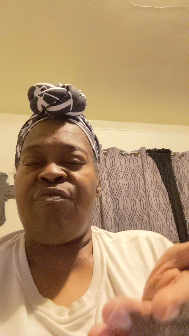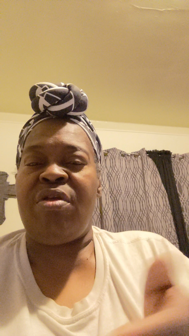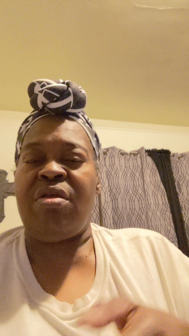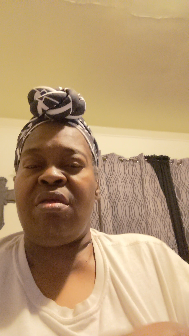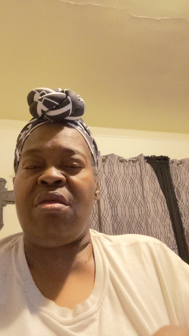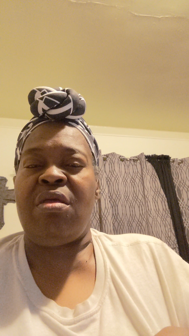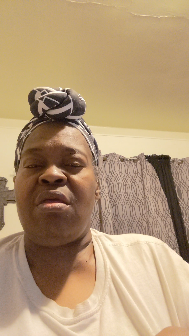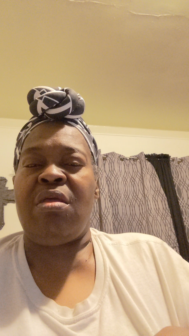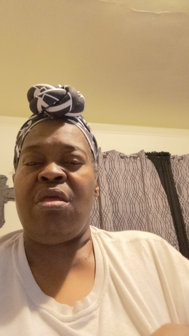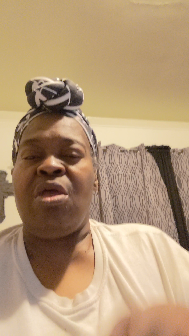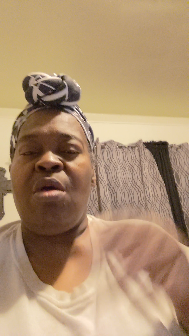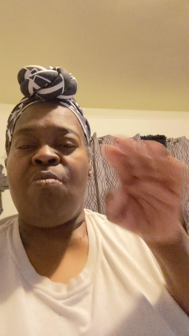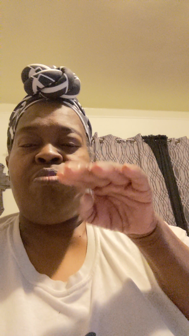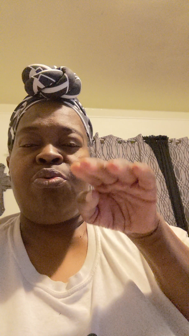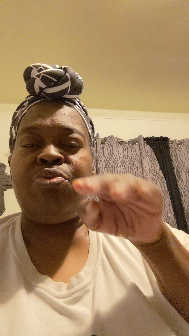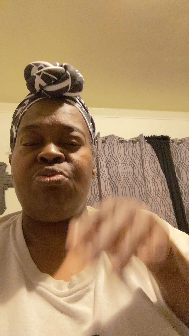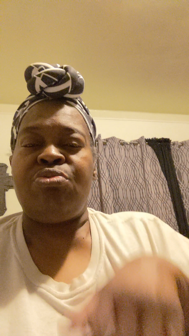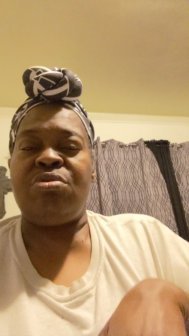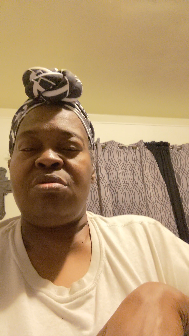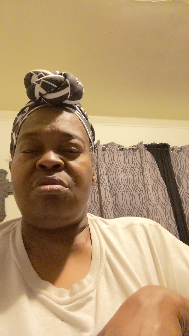boots